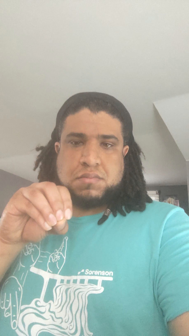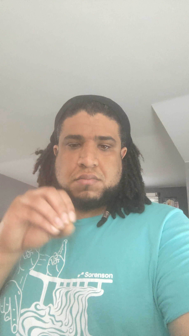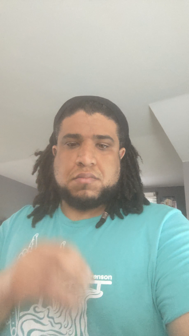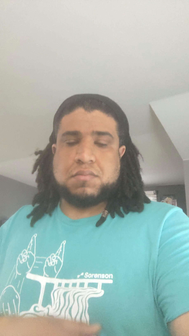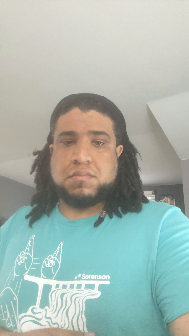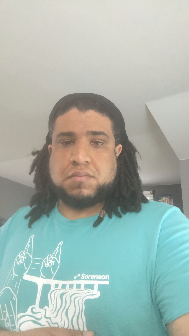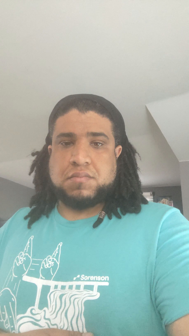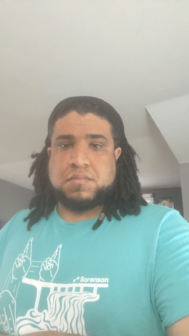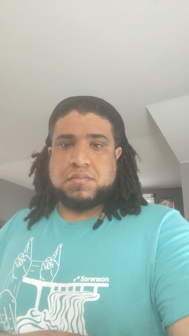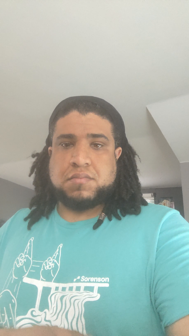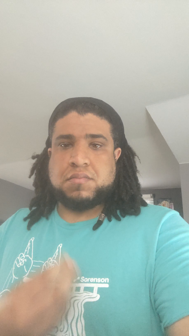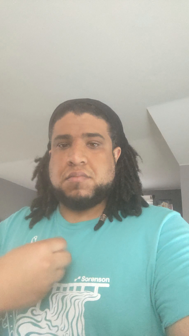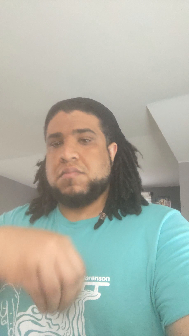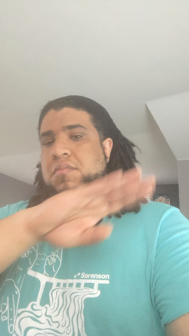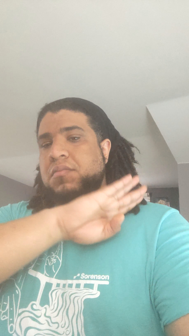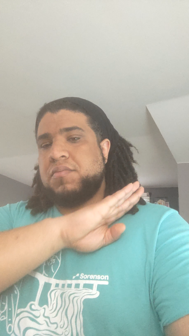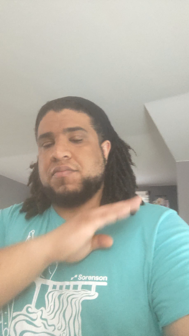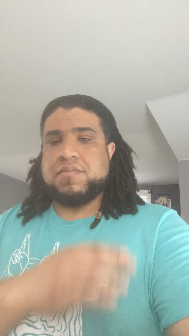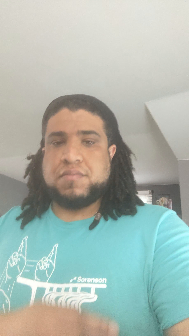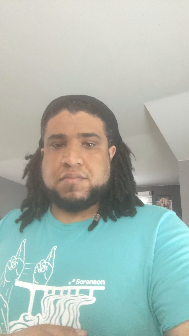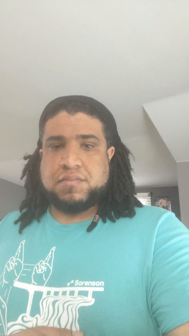scarf